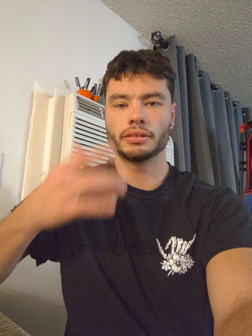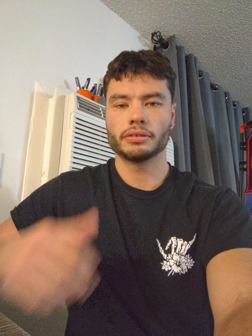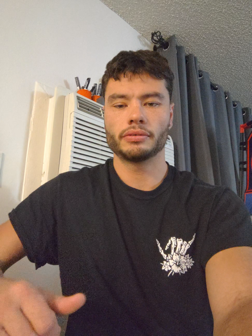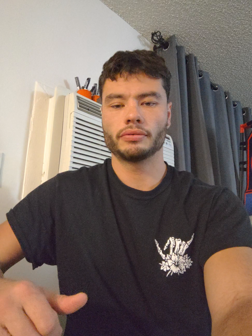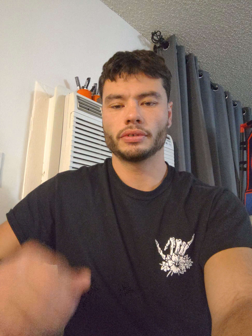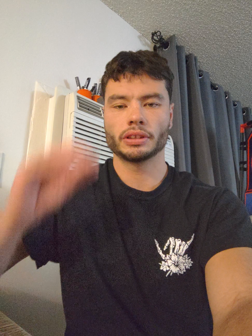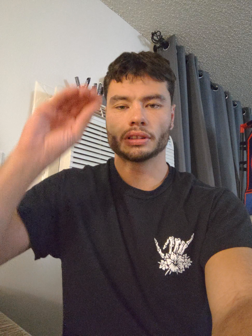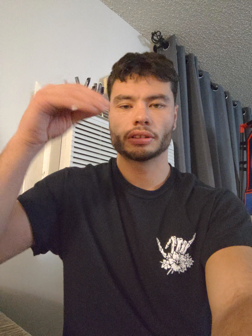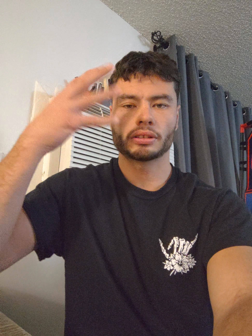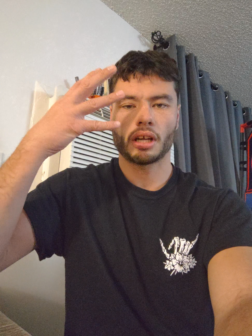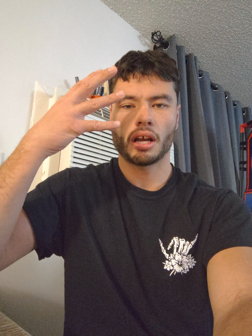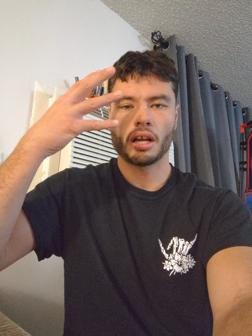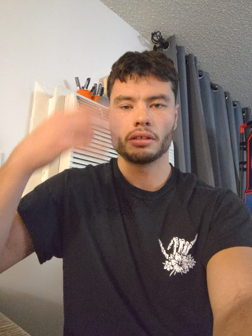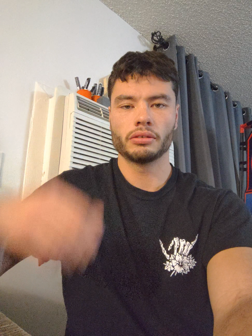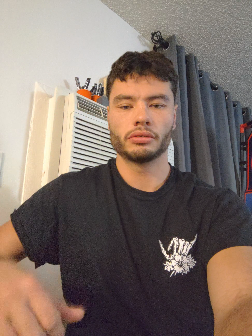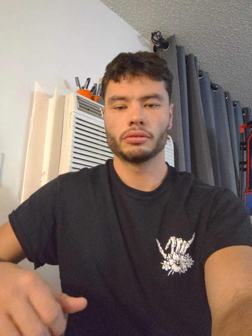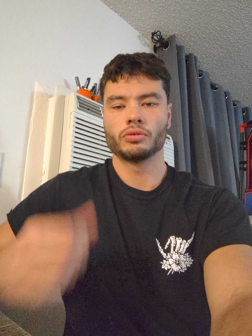sun